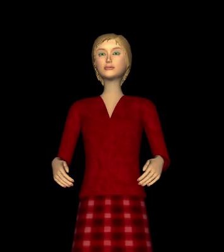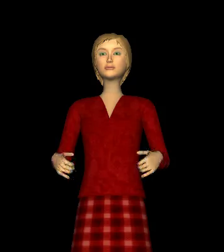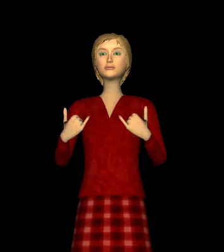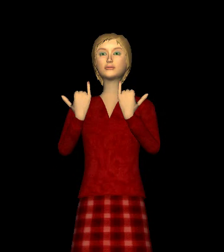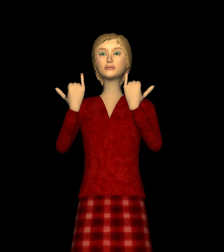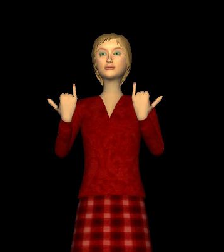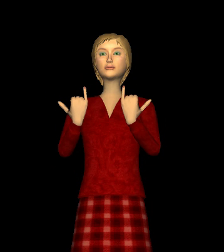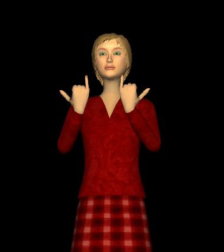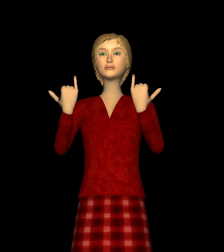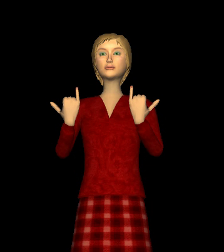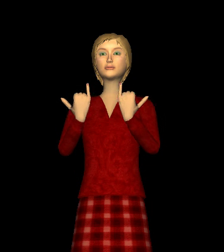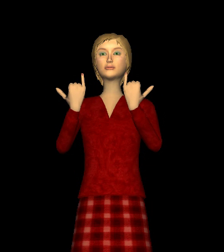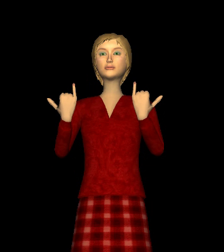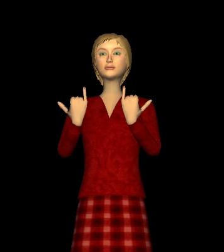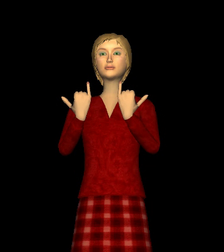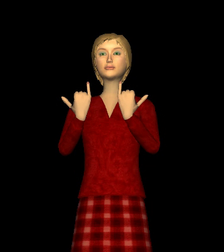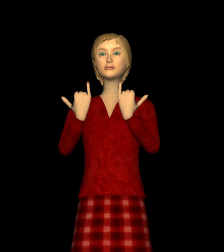يلعب